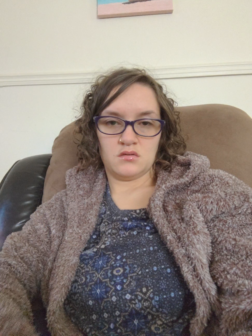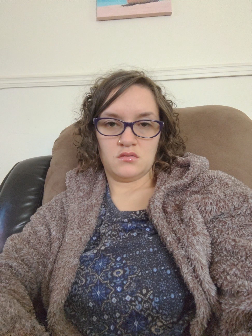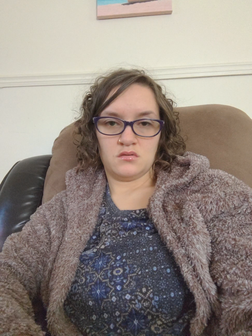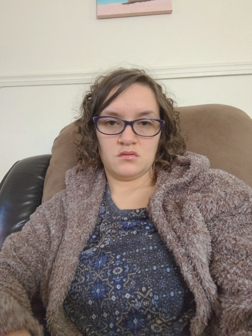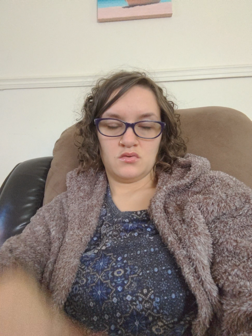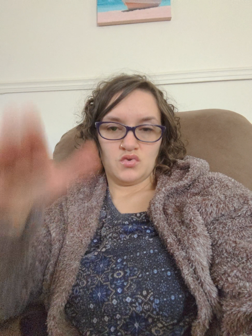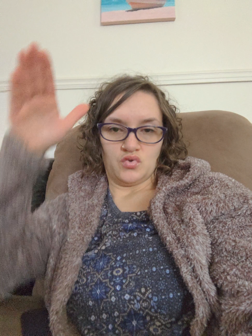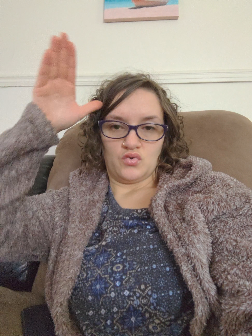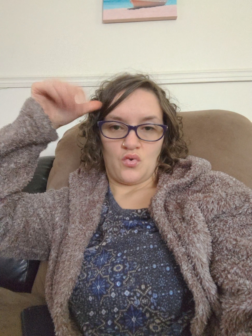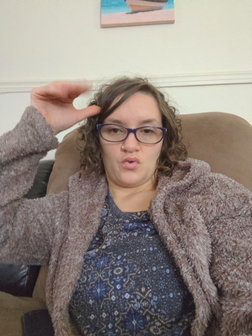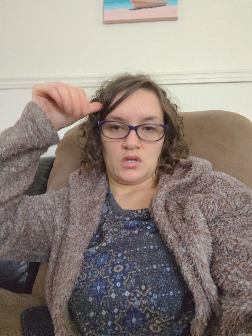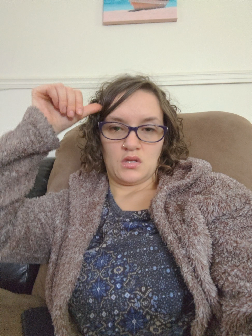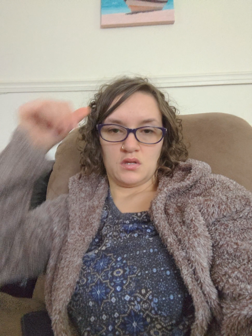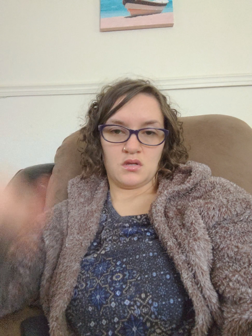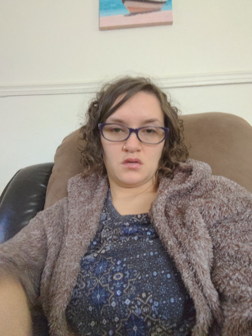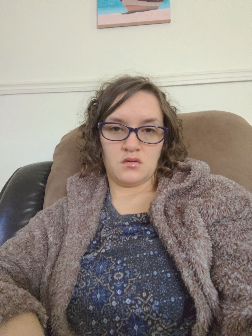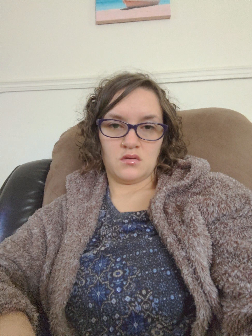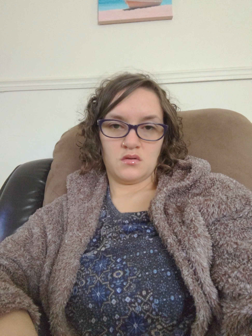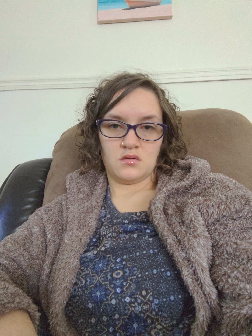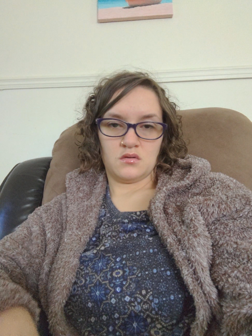donkey